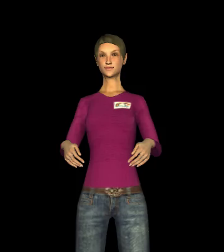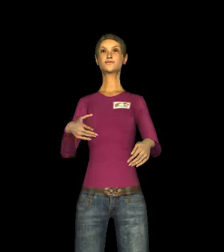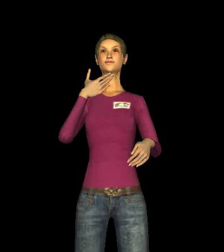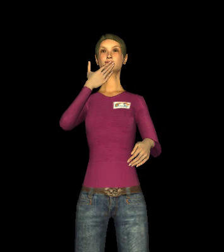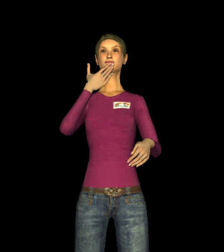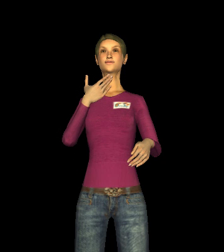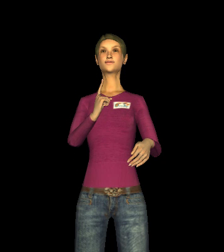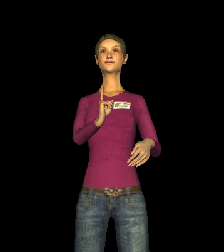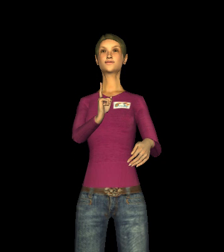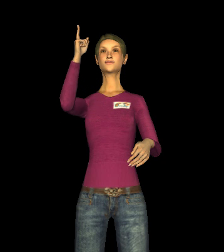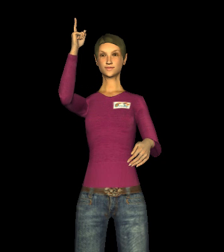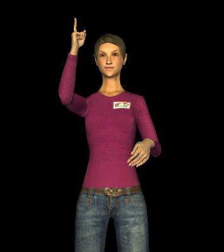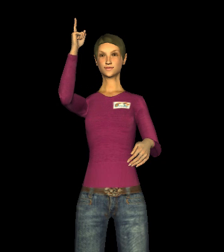الحمدلله